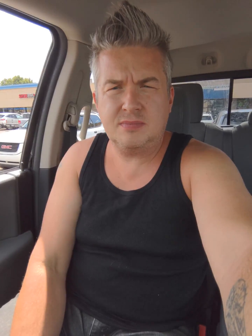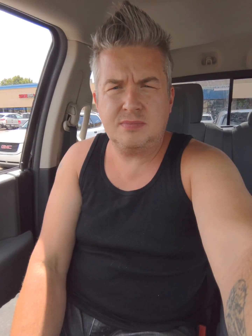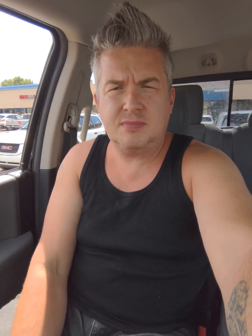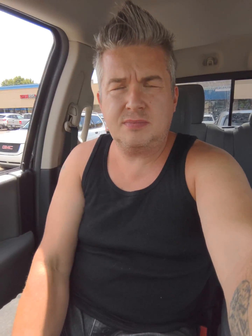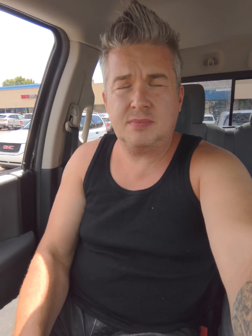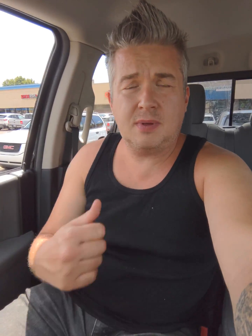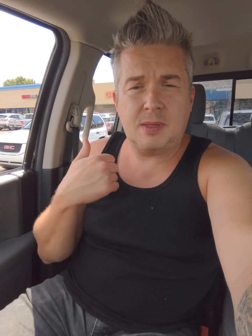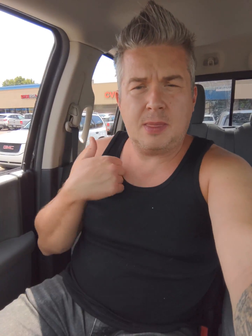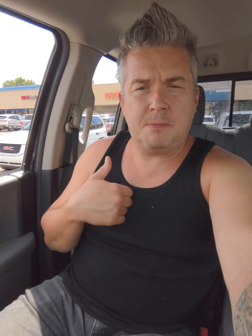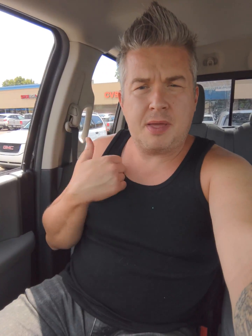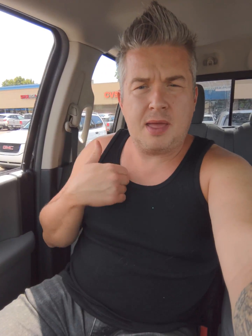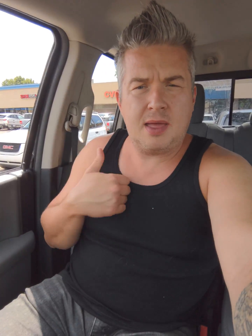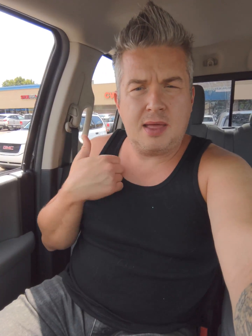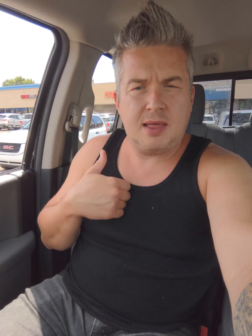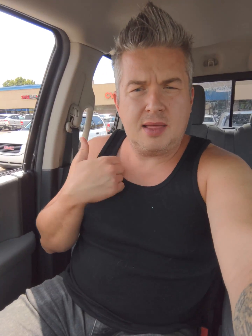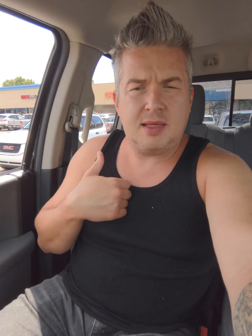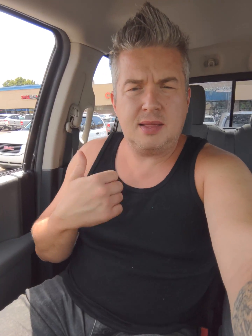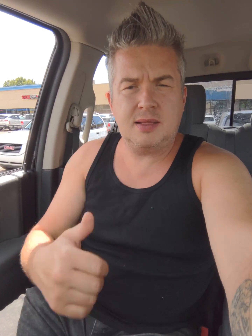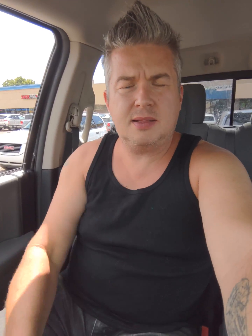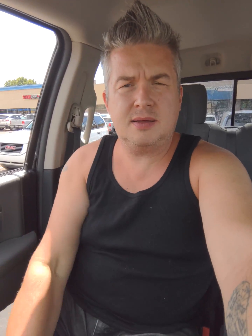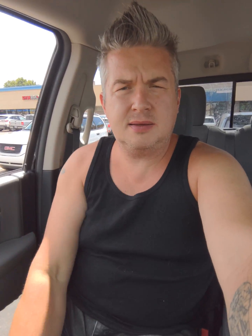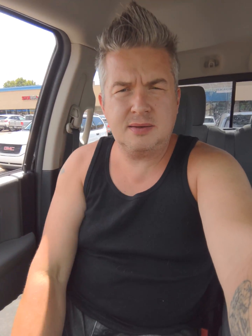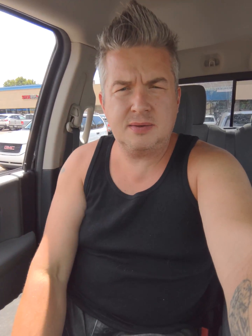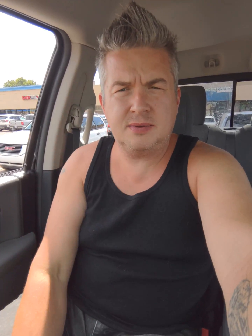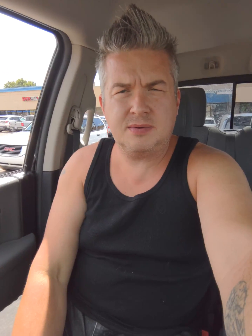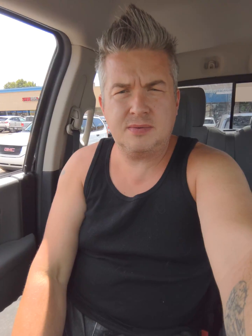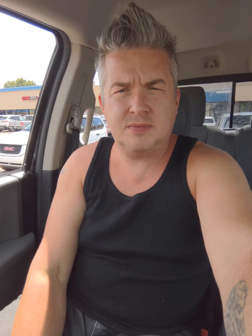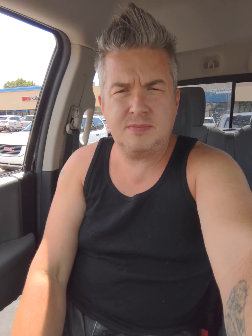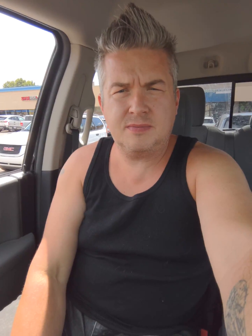bathtub